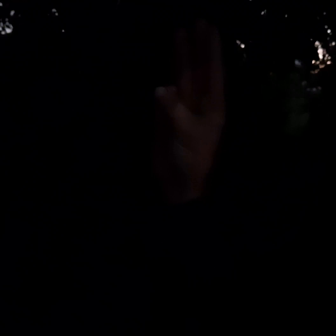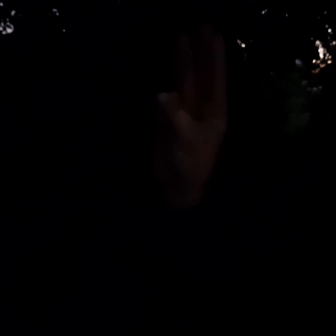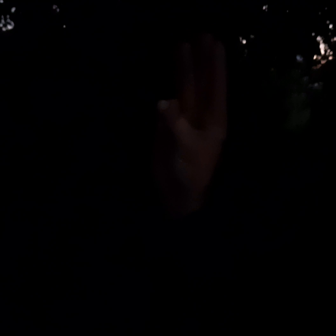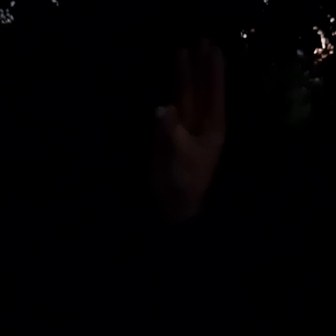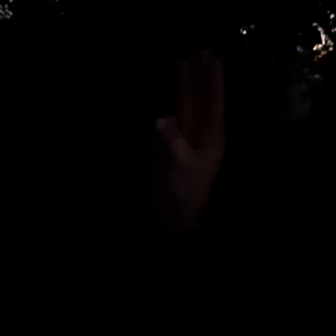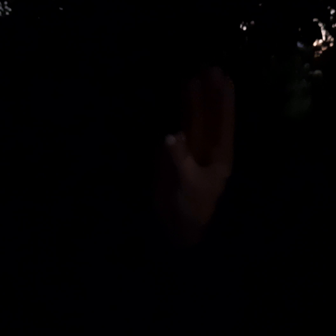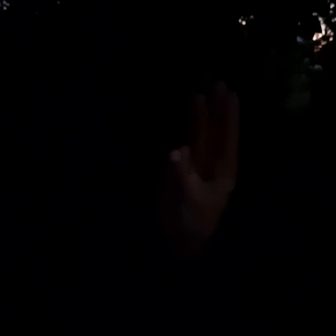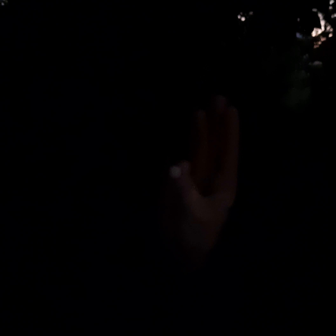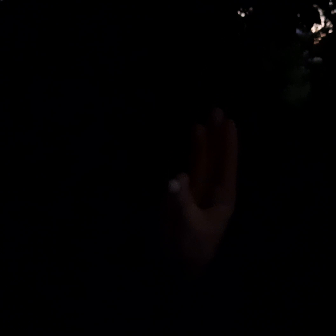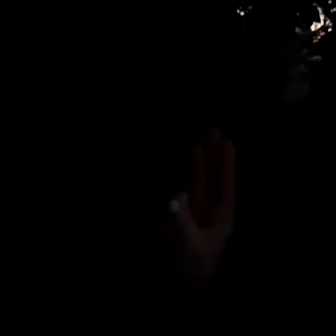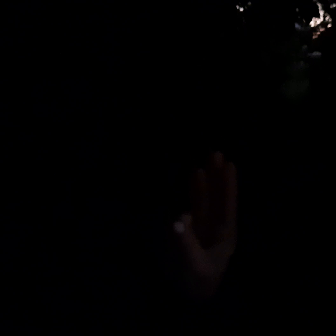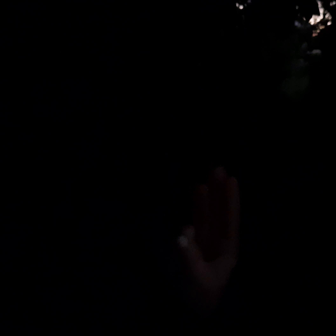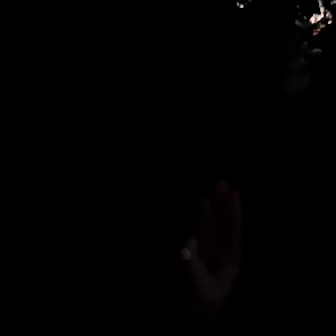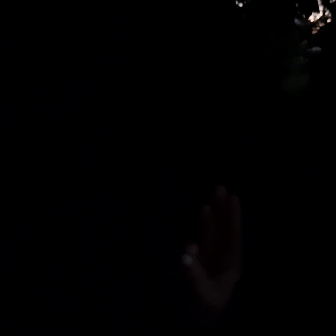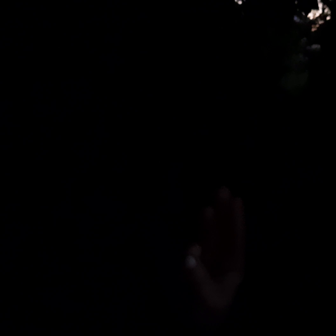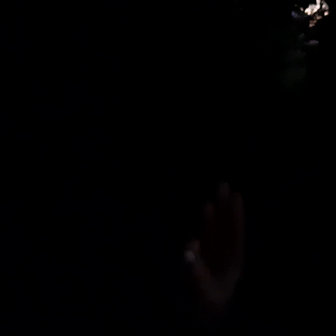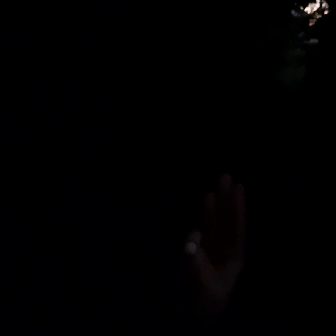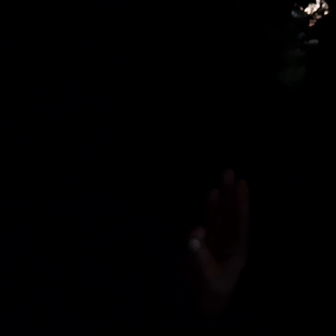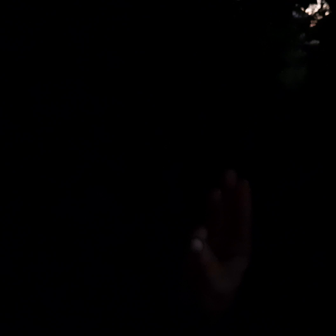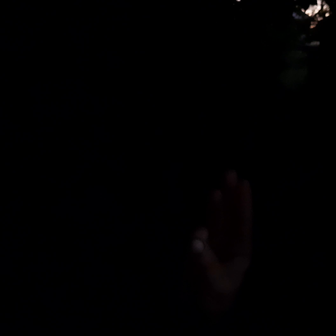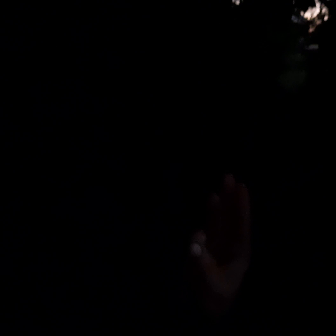Щ